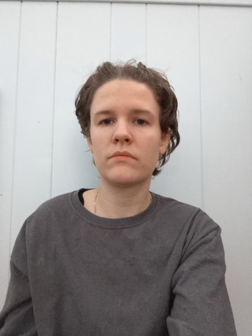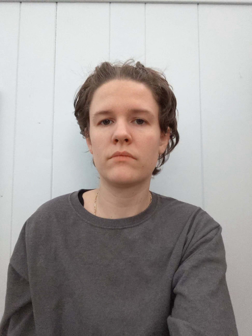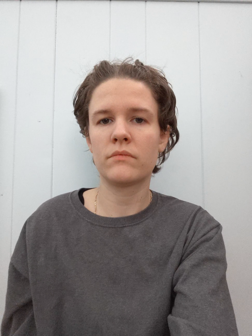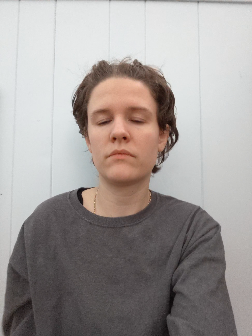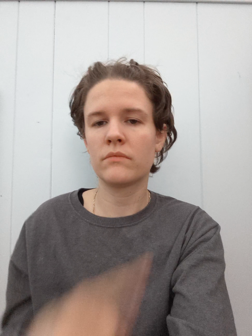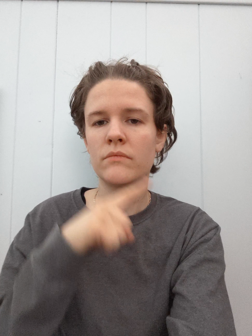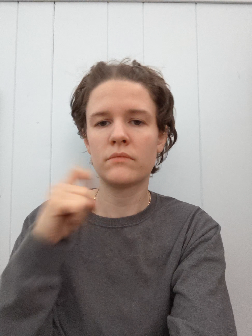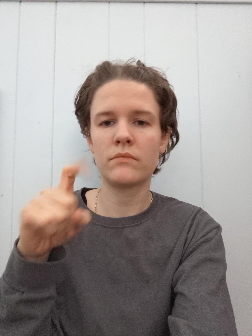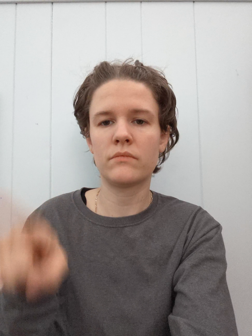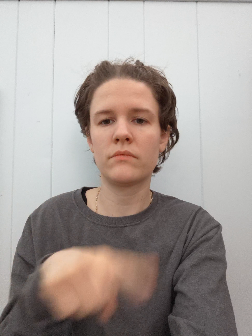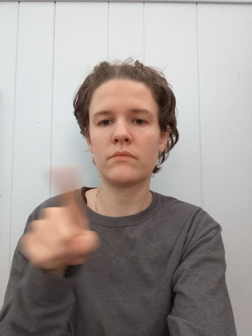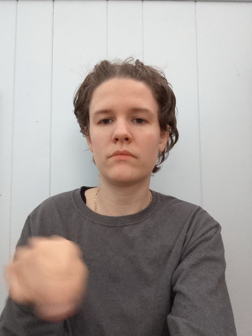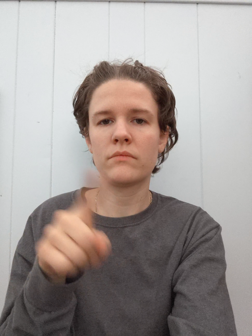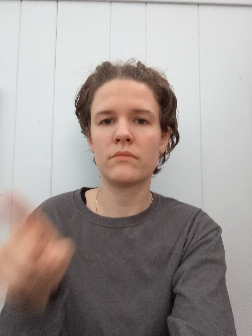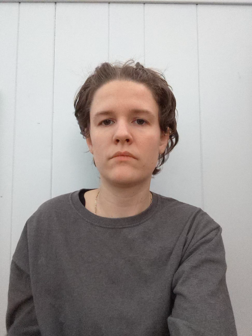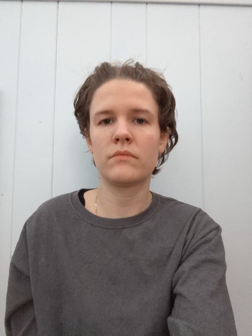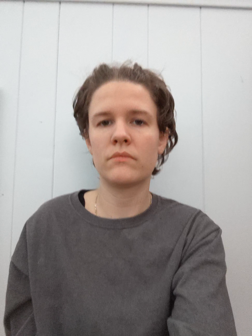dryer